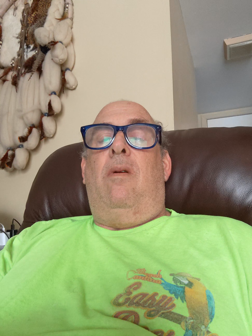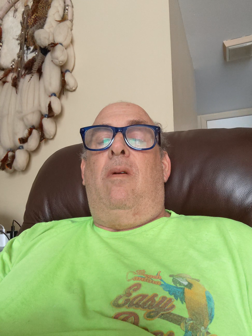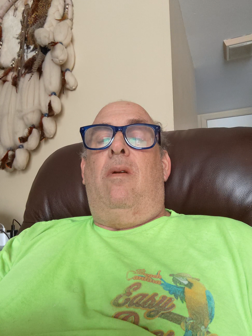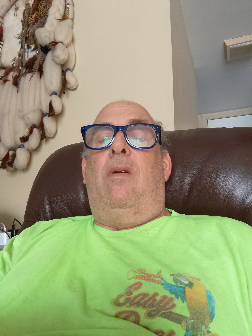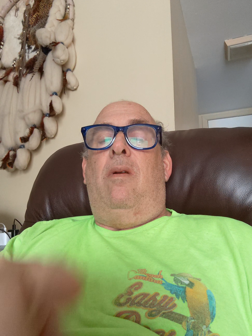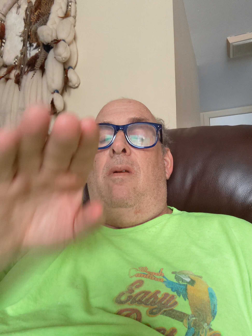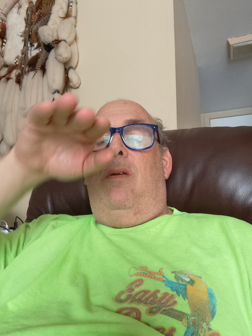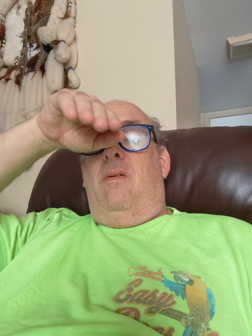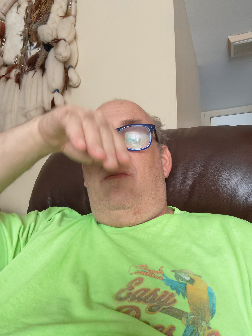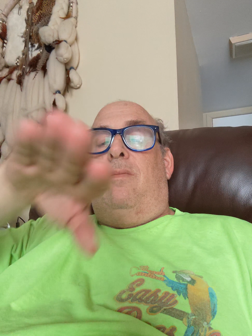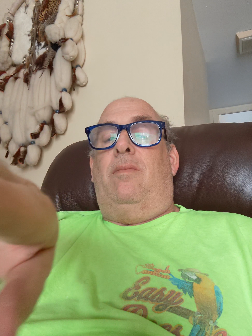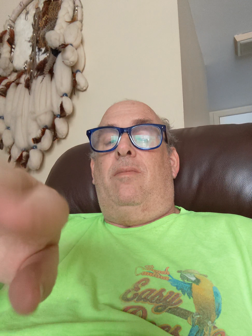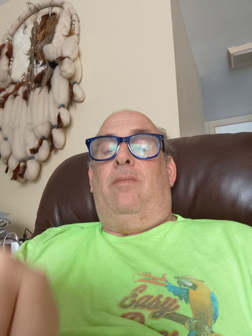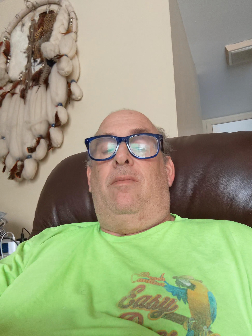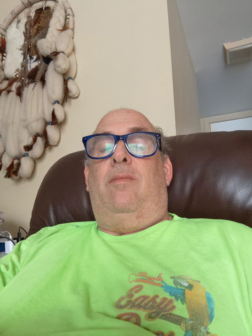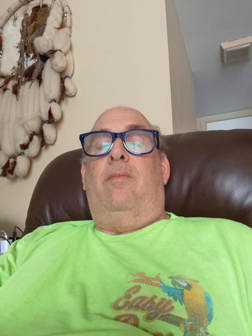elephant